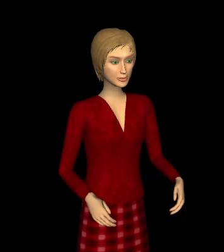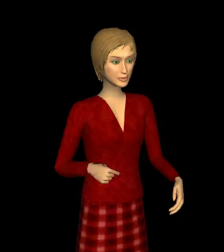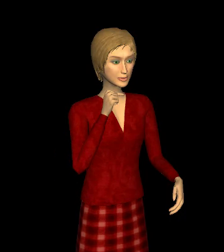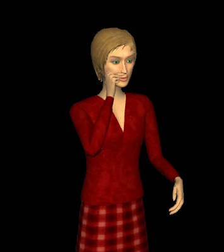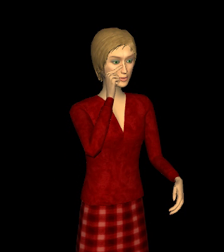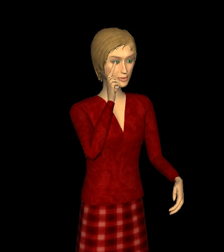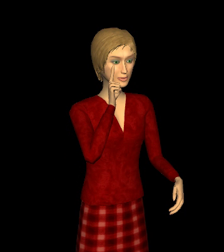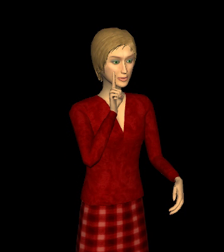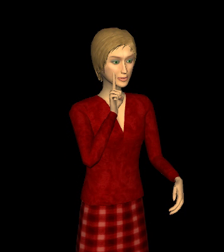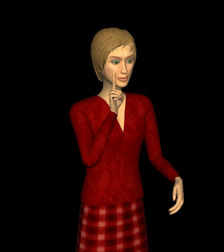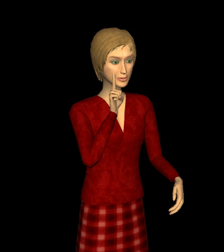ماي